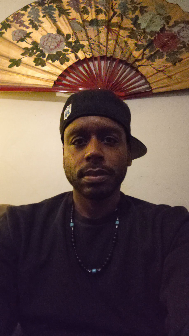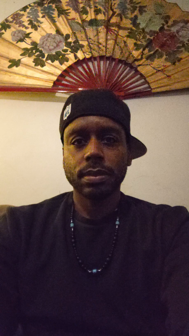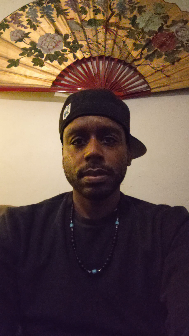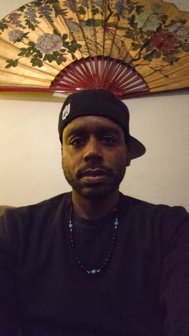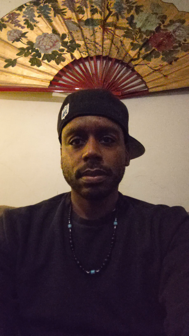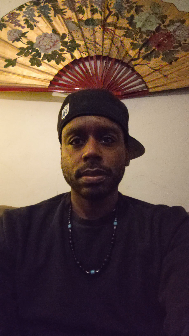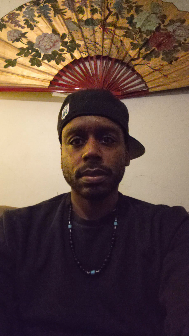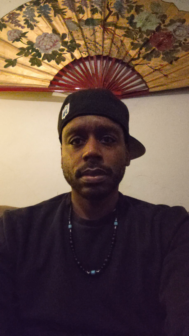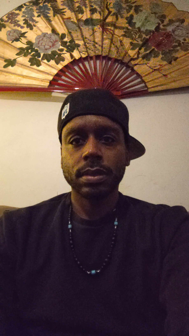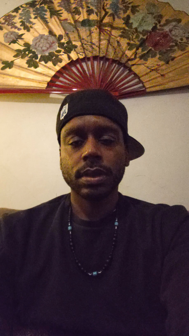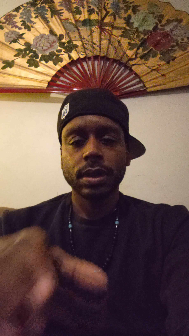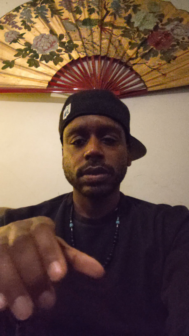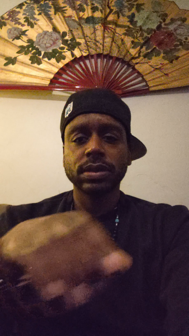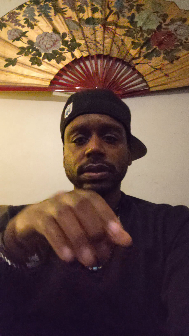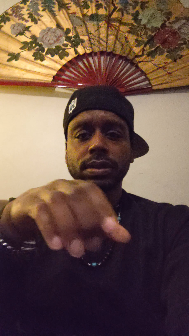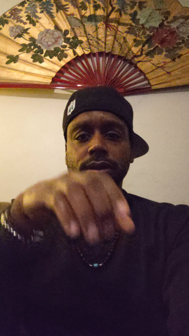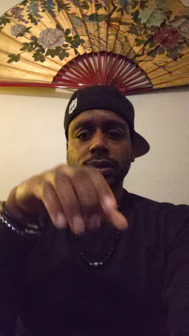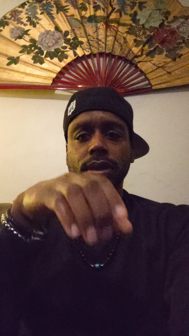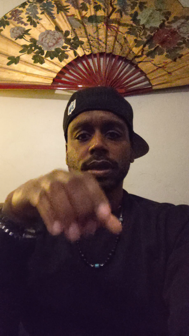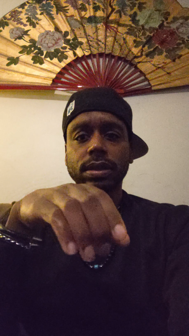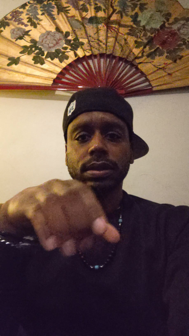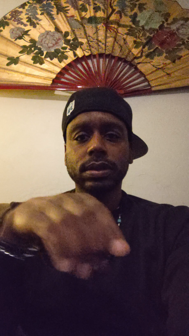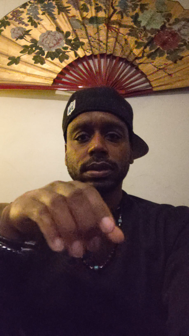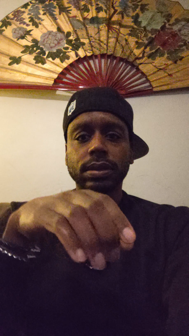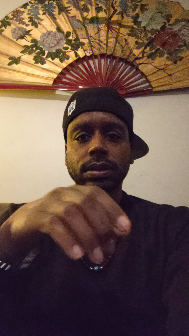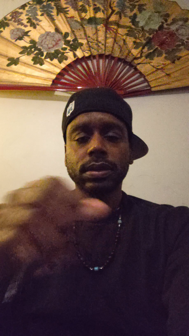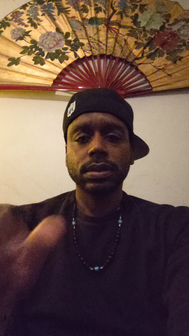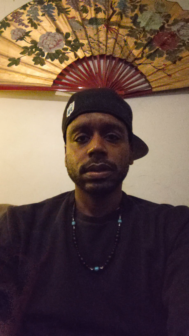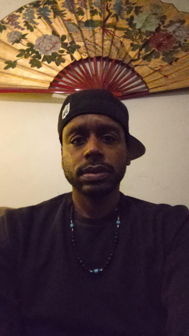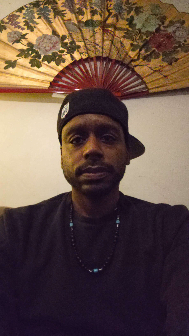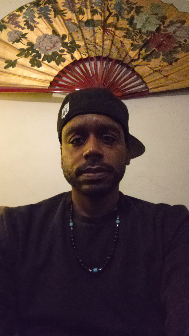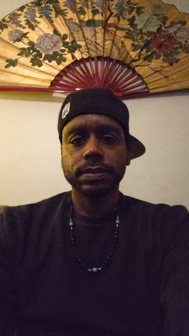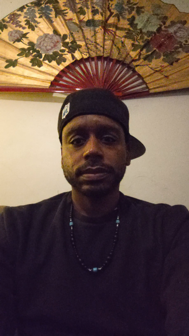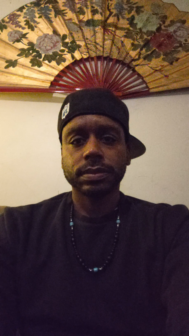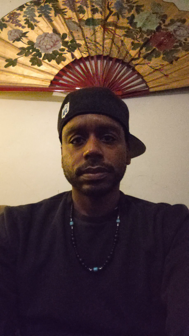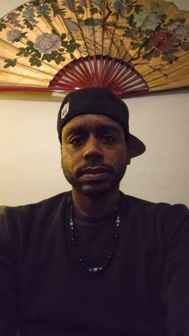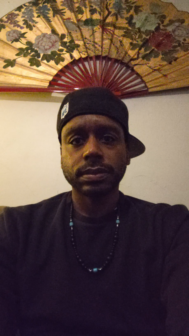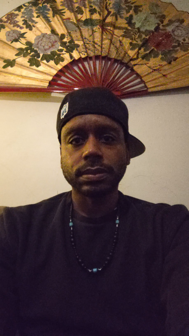does